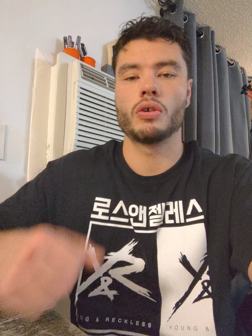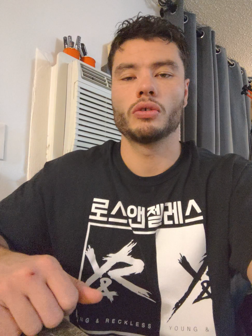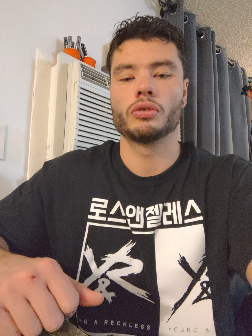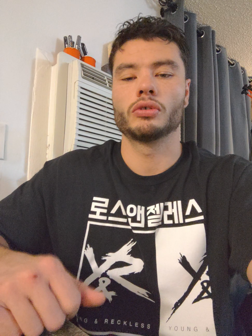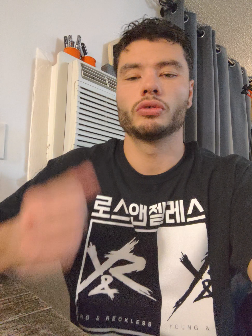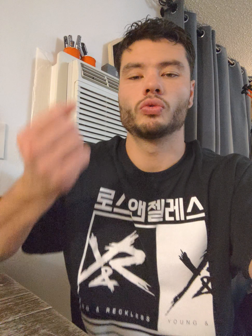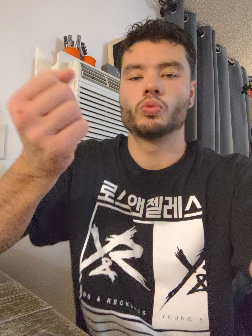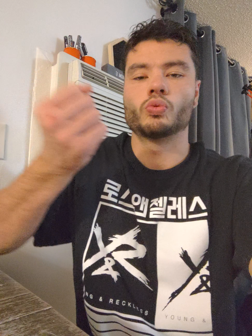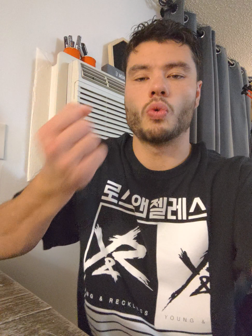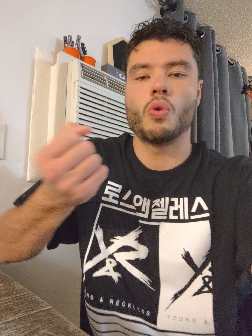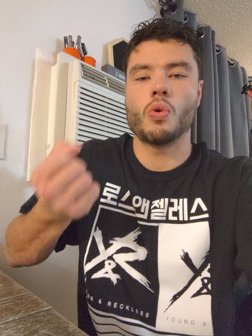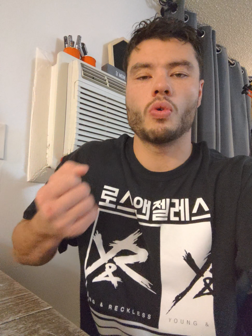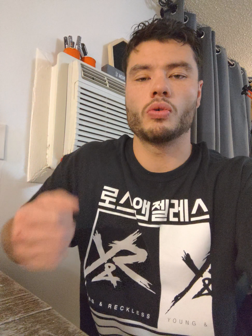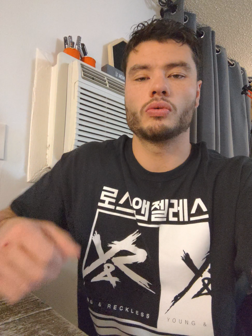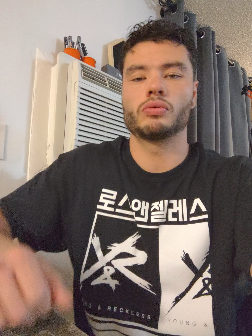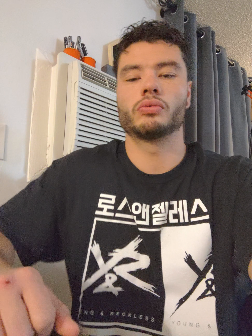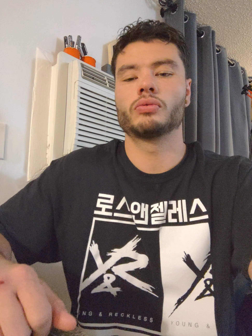drawer